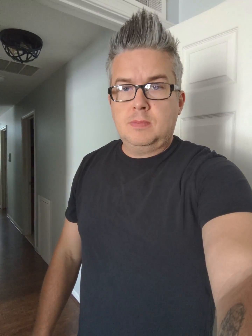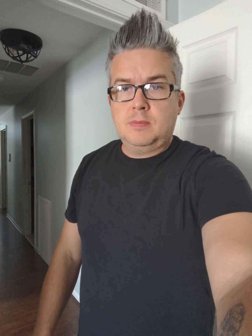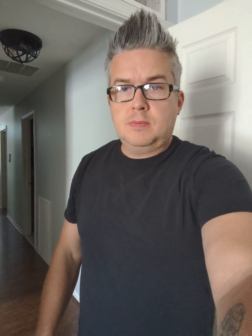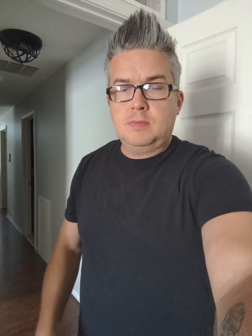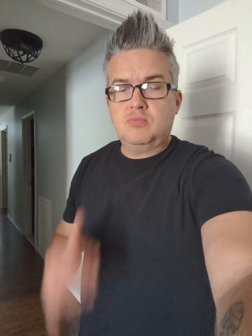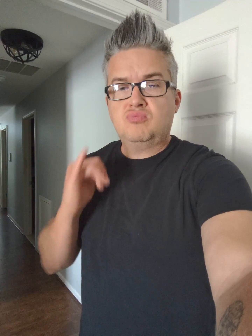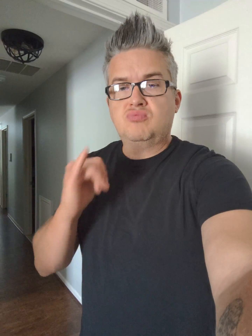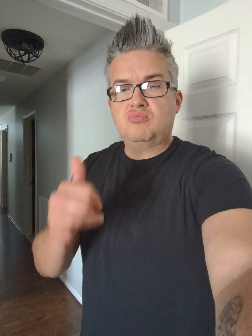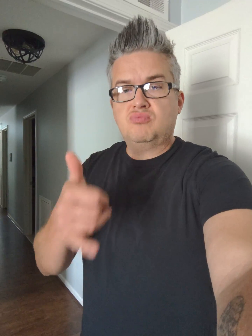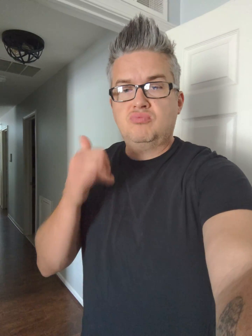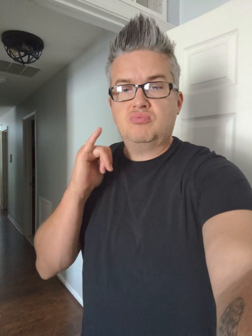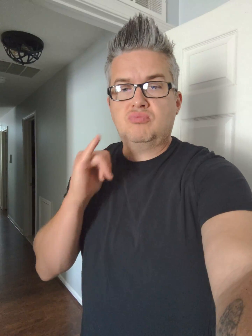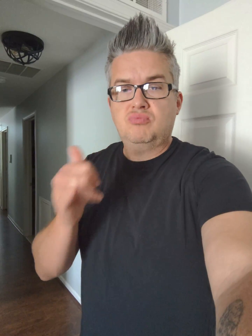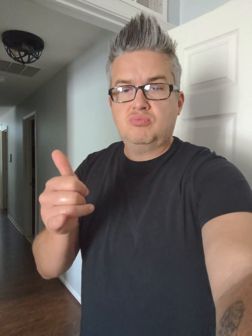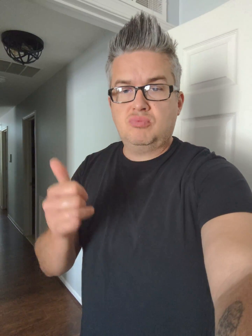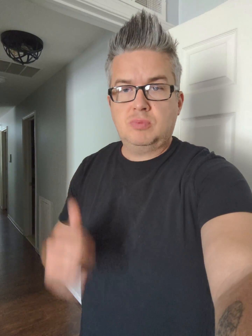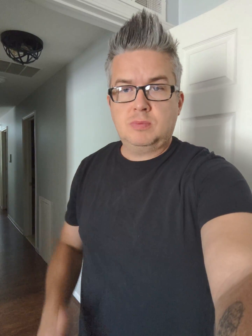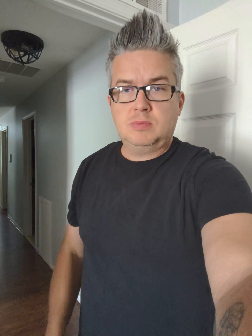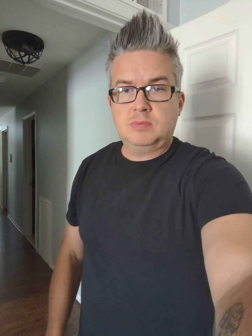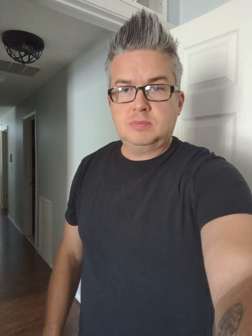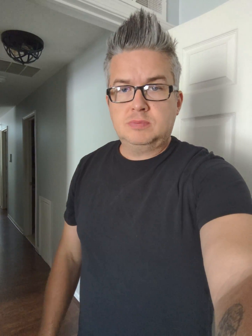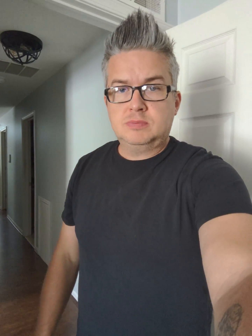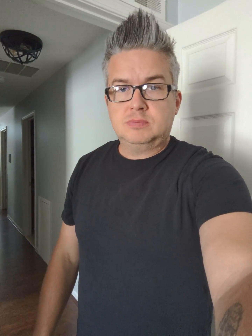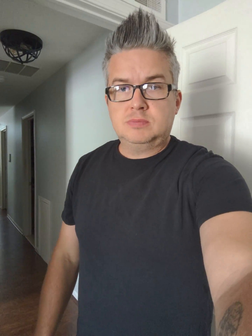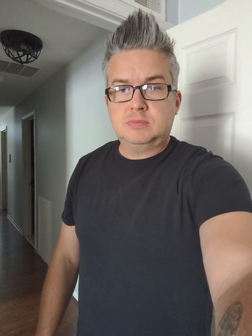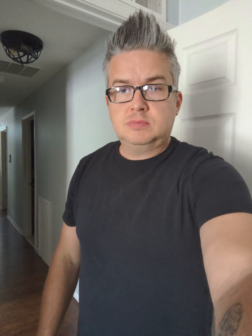rocking chair